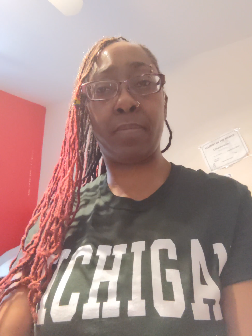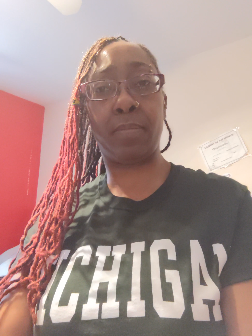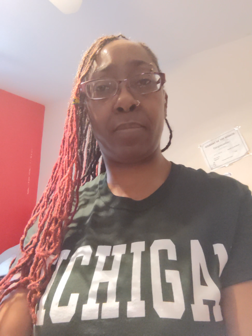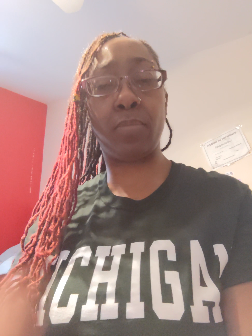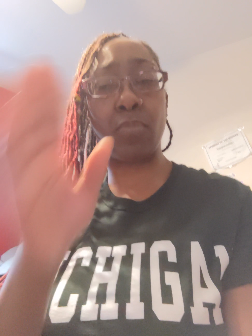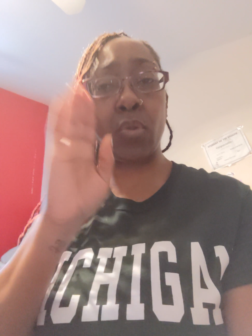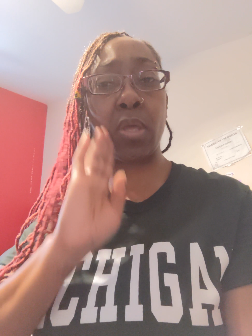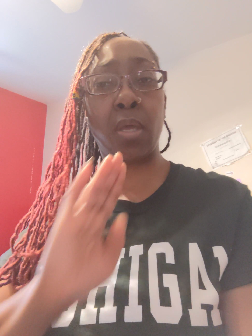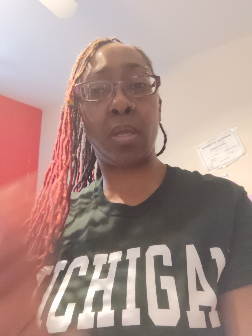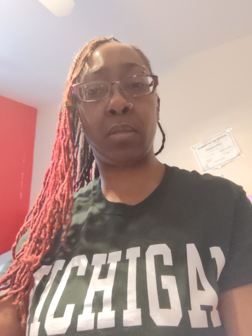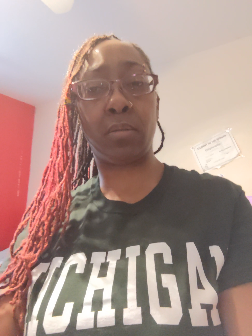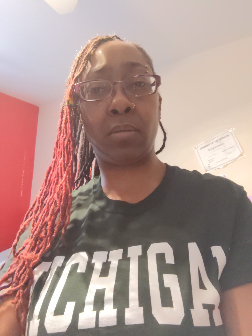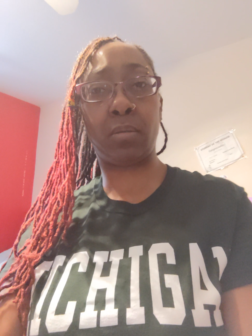brown